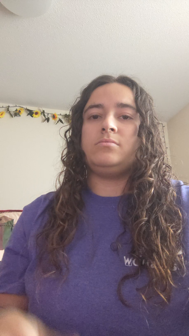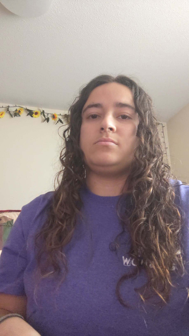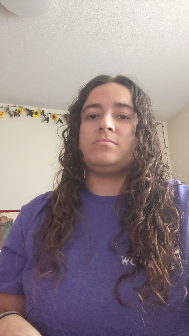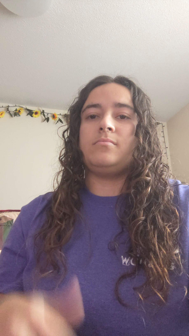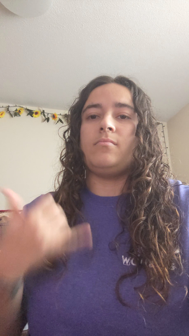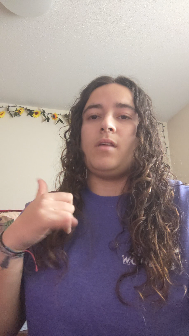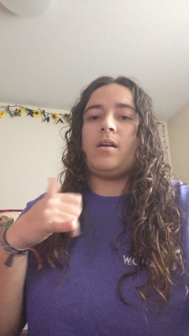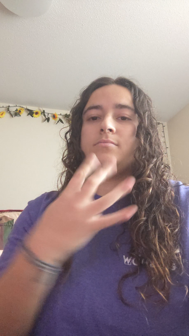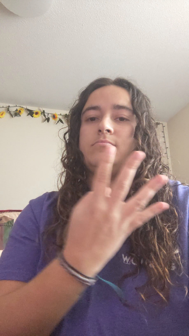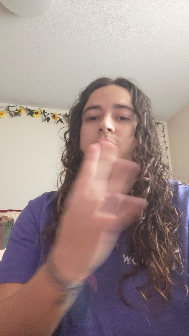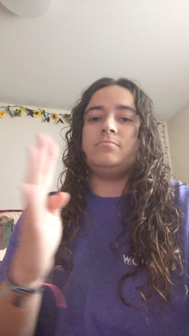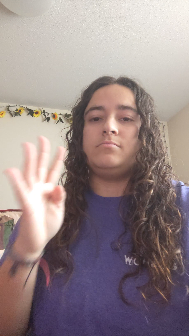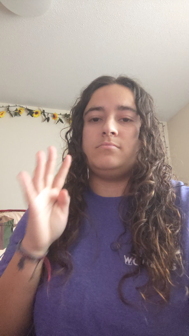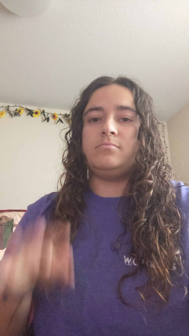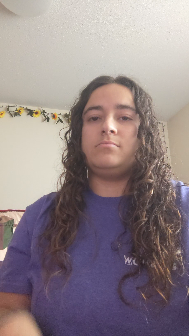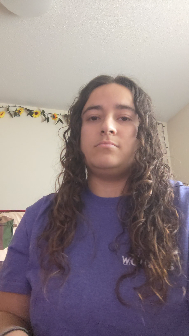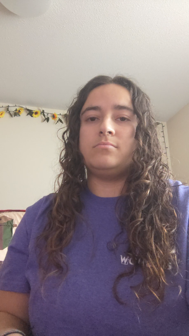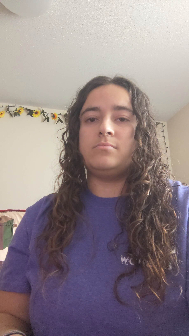playpen